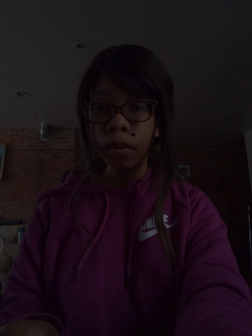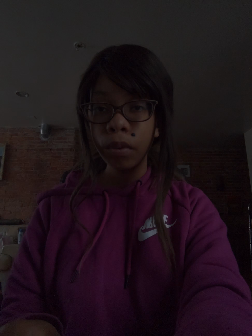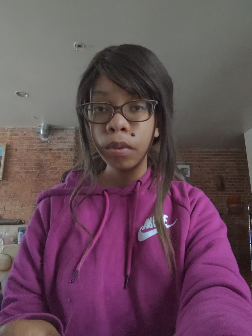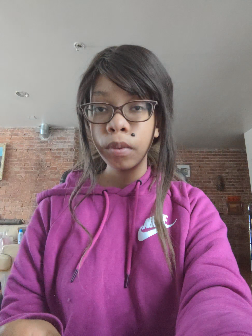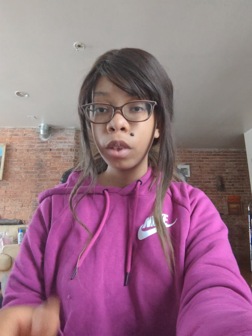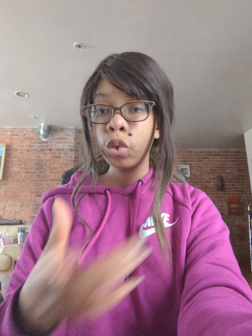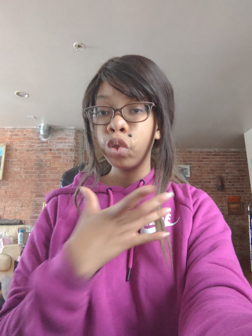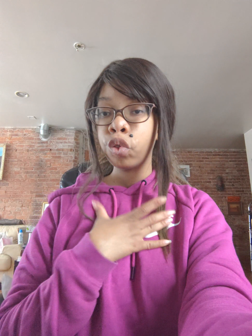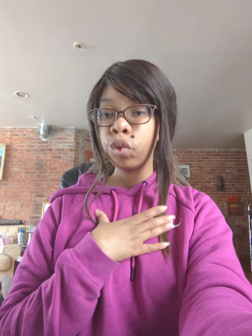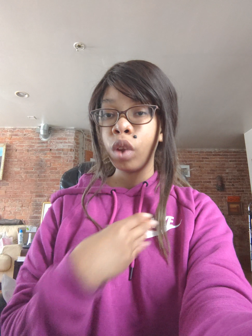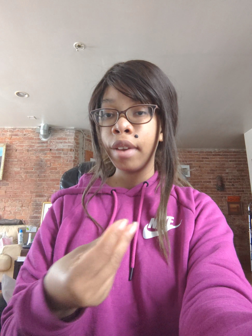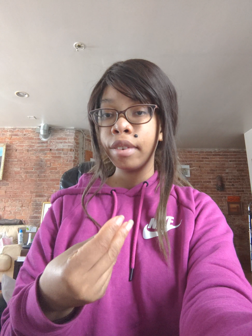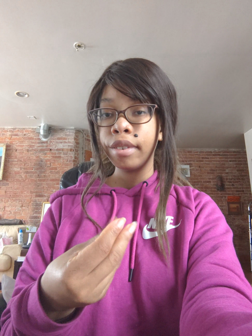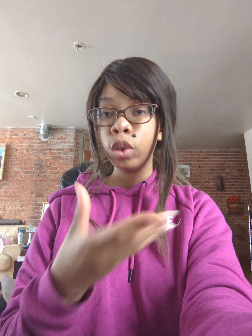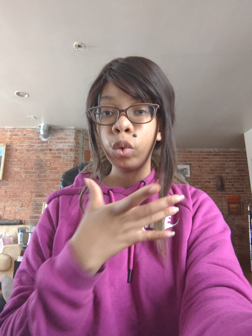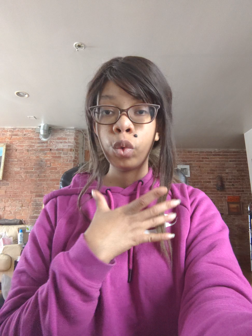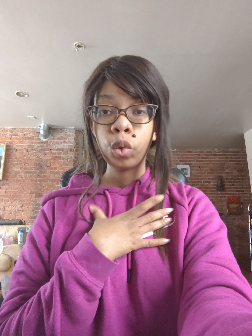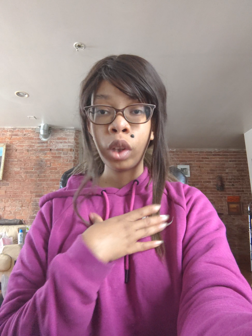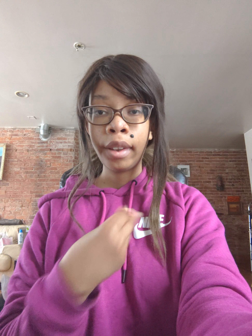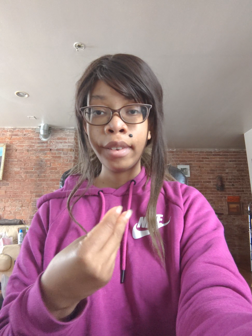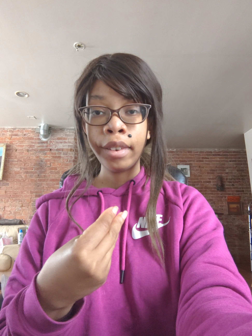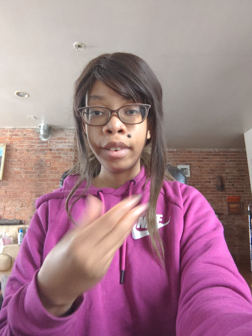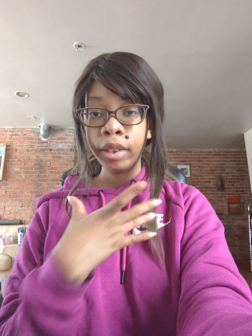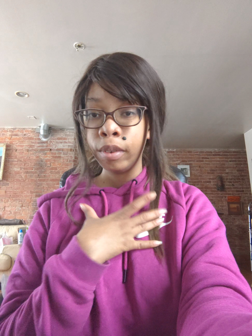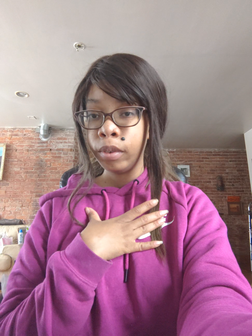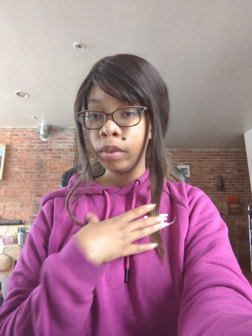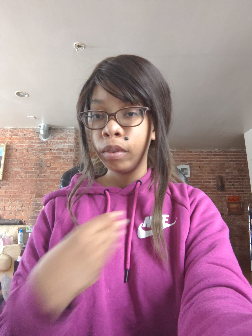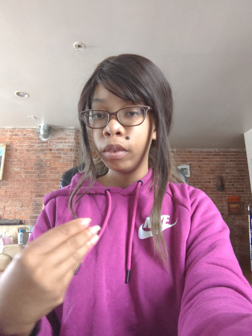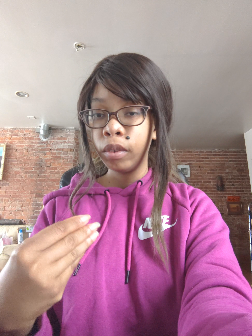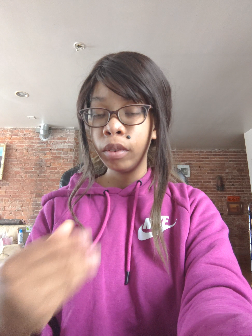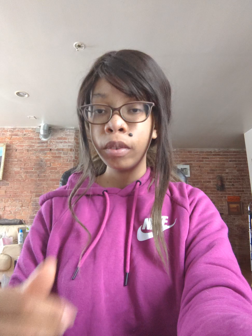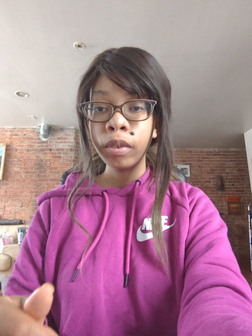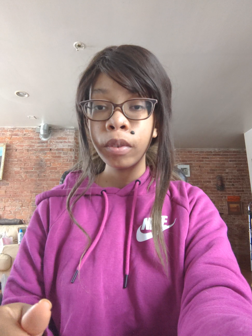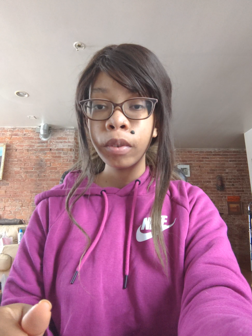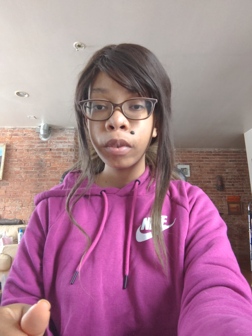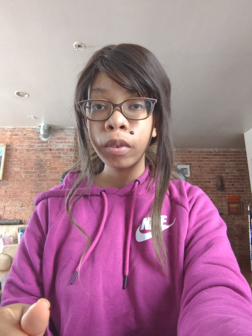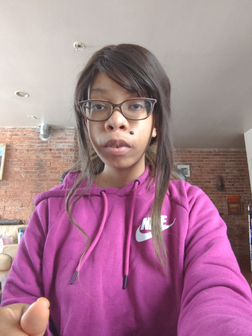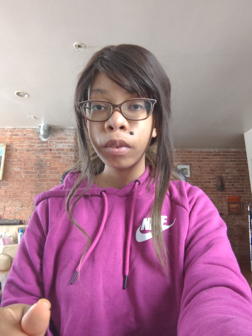white